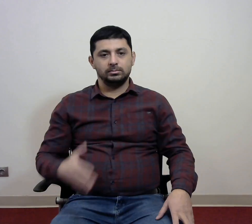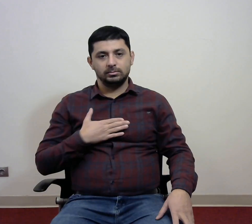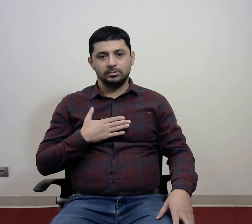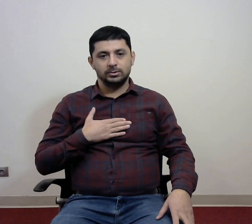mən